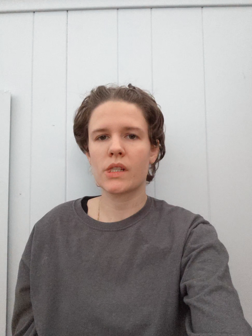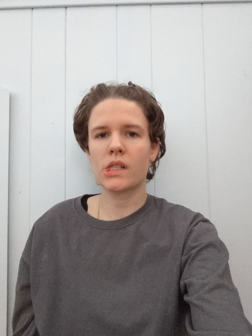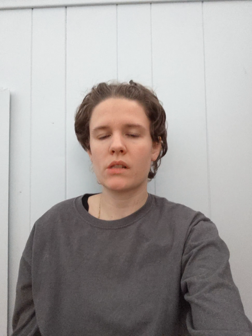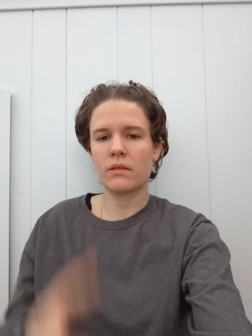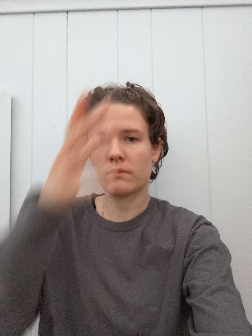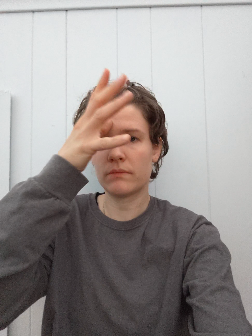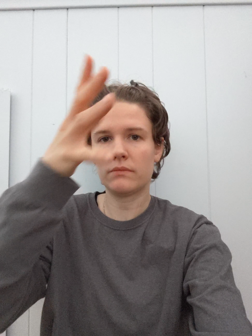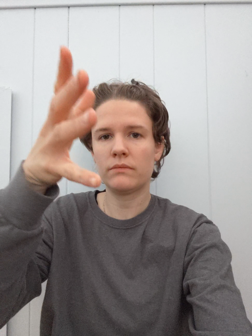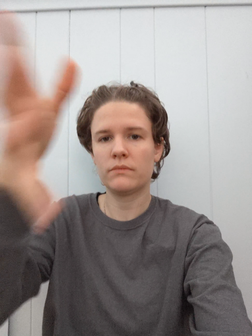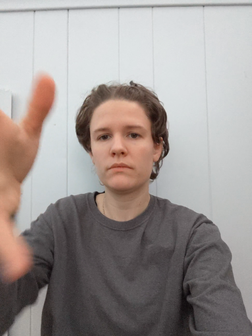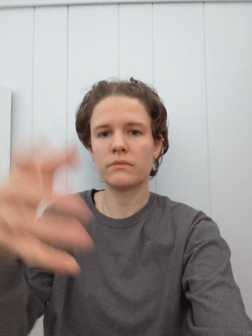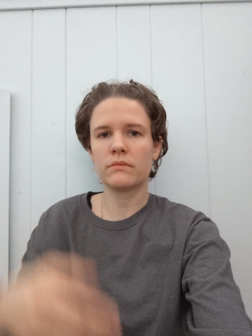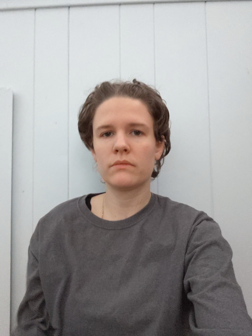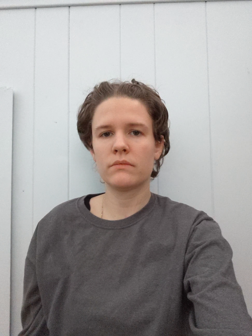grandpa